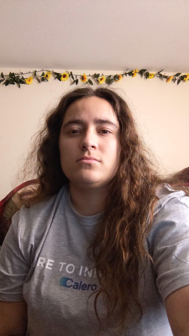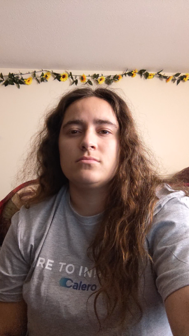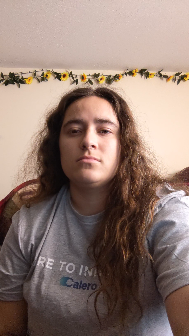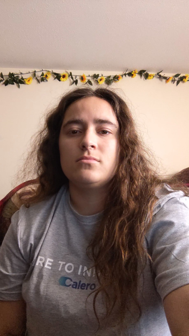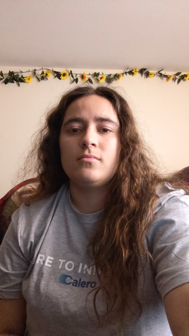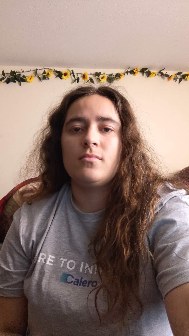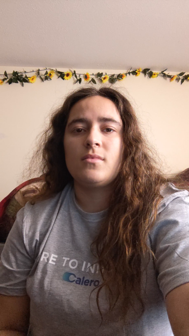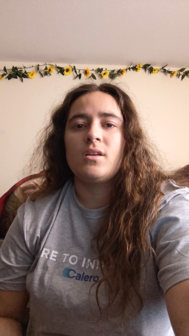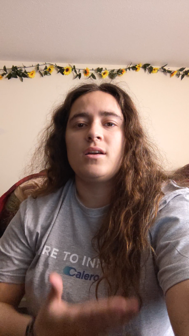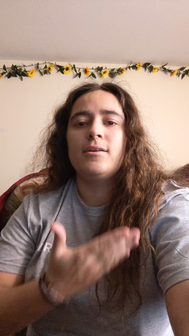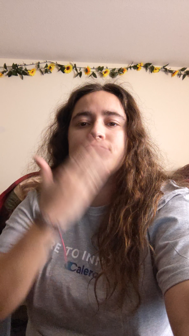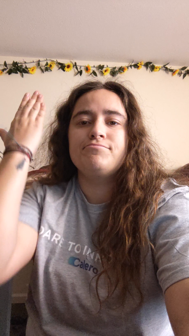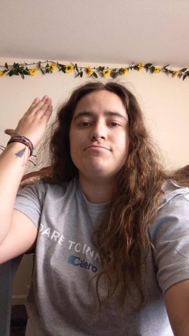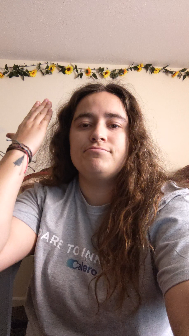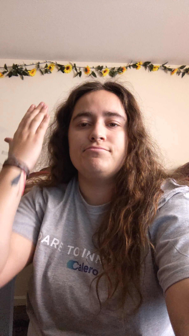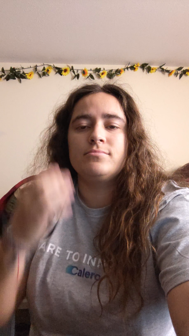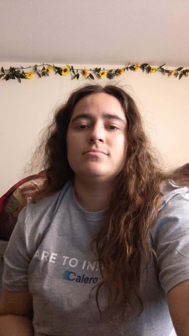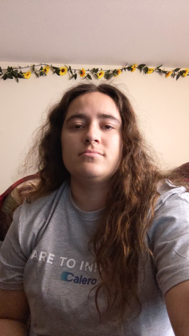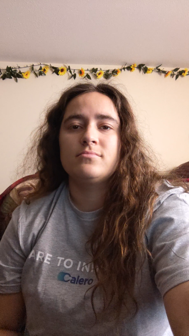all gone